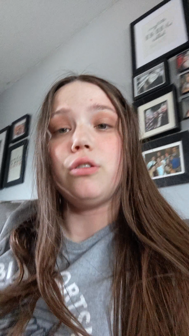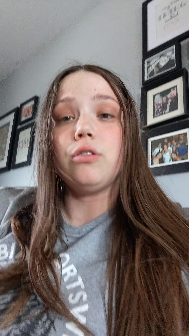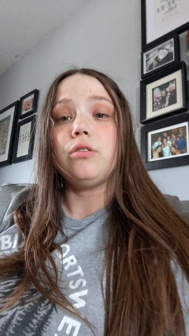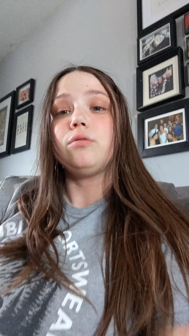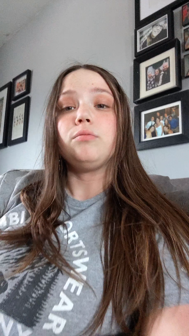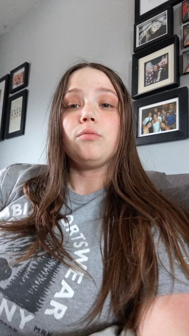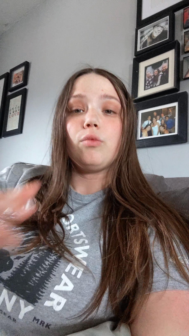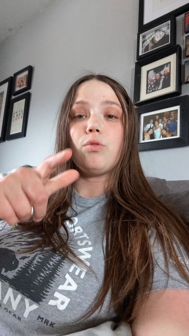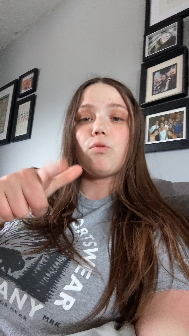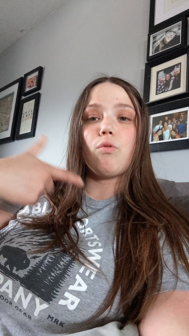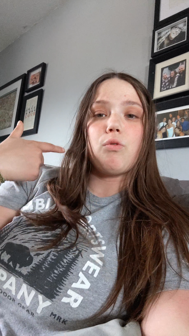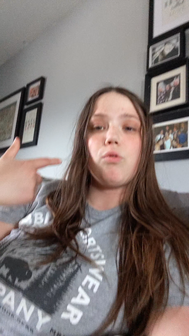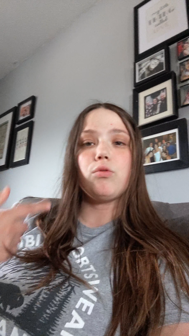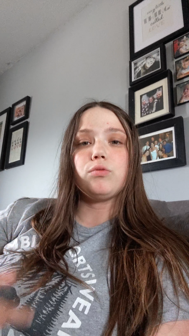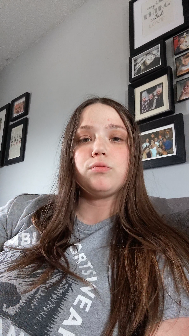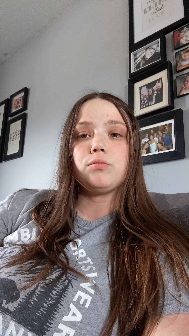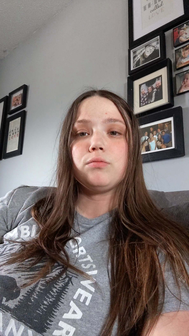long